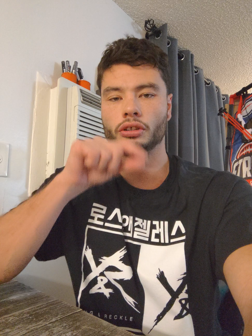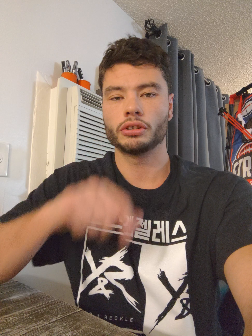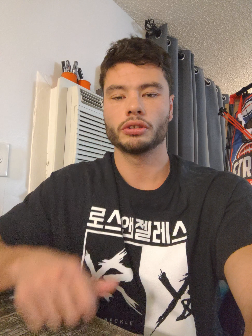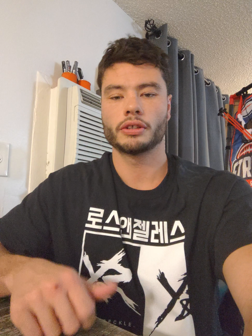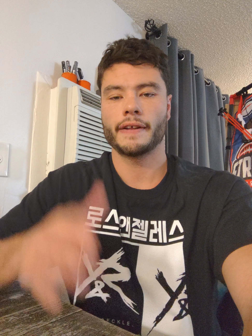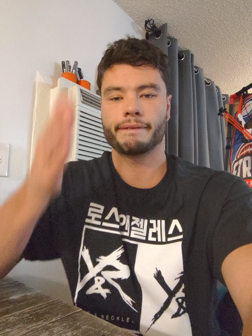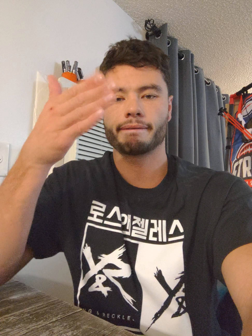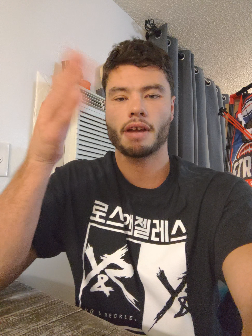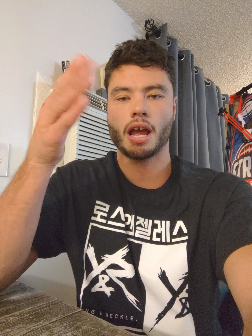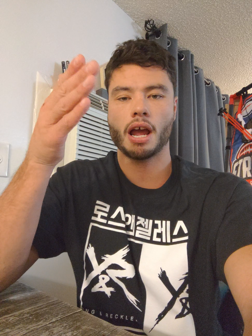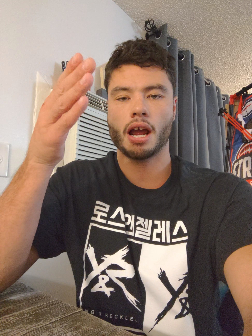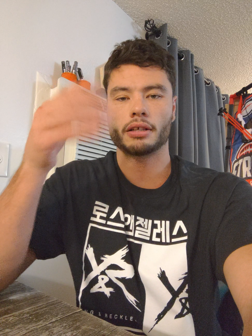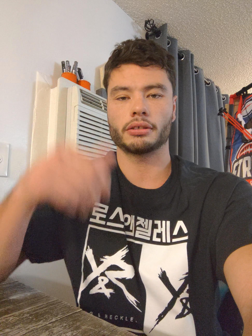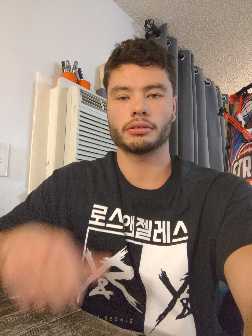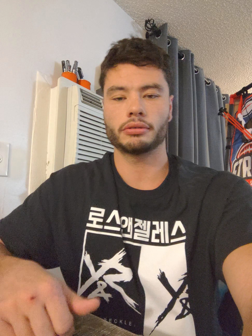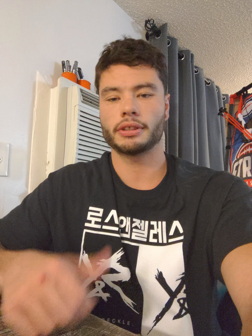flag